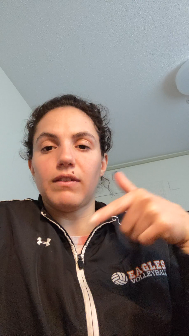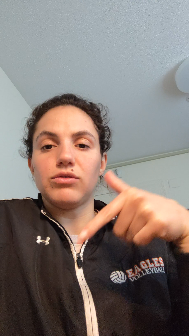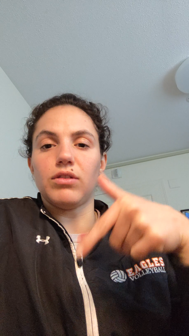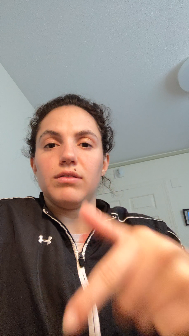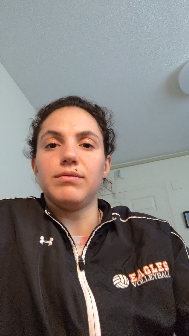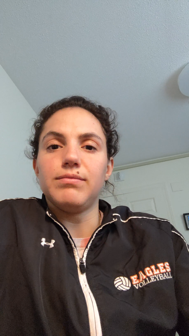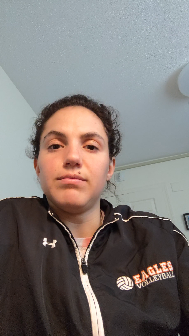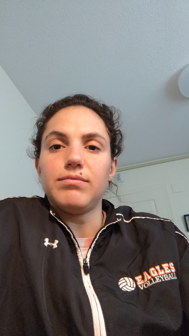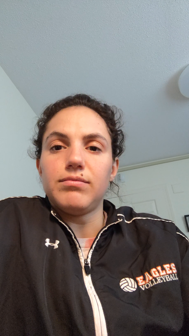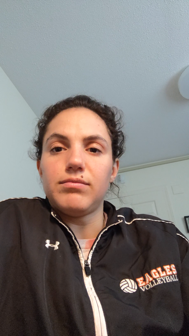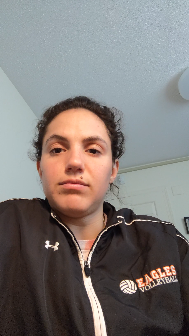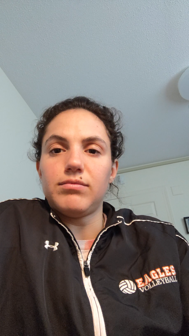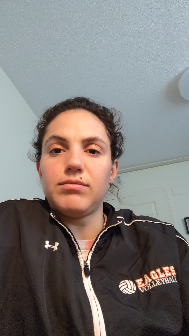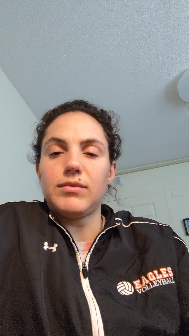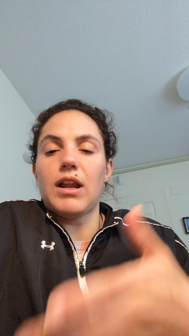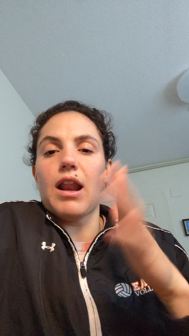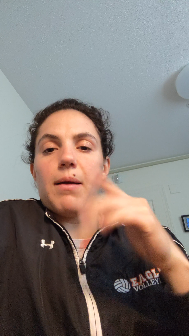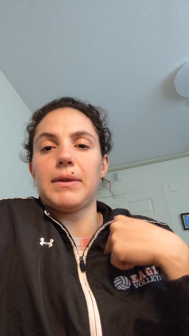let me